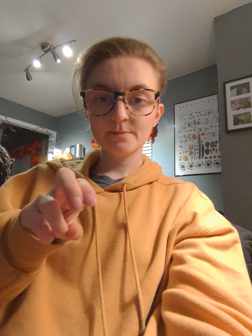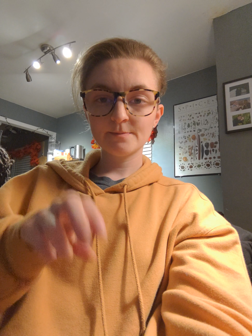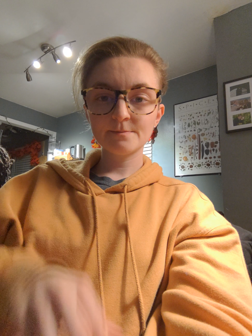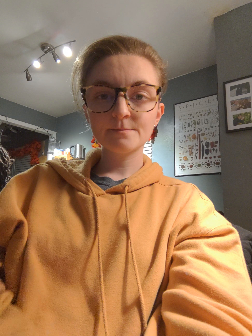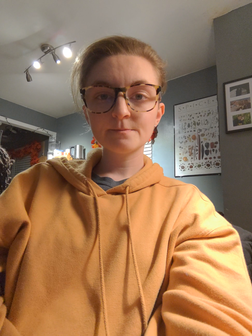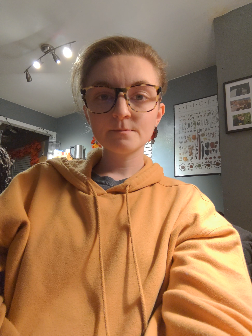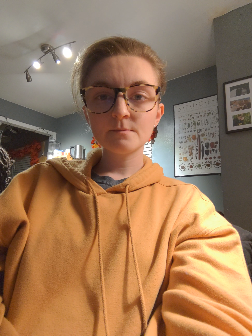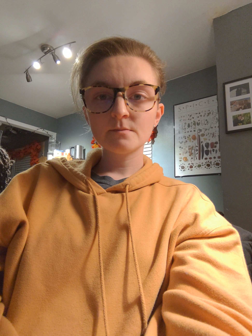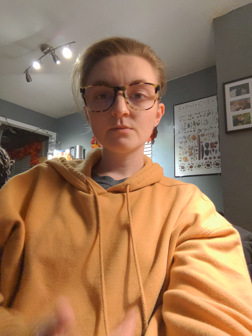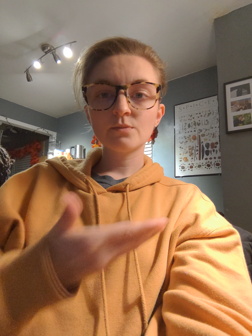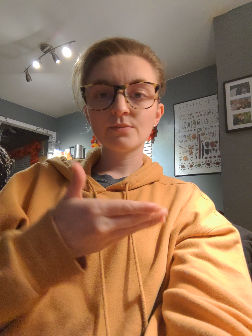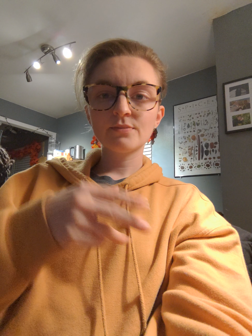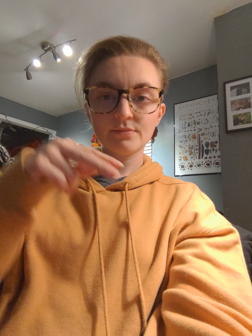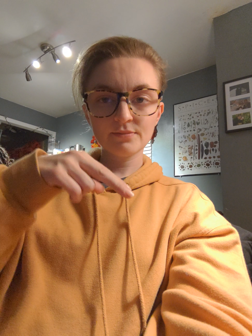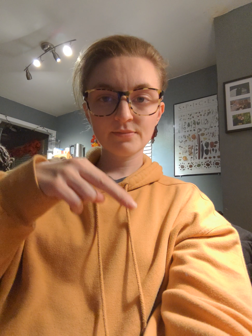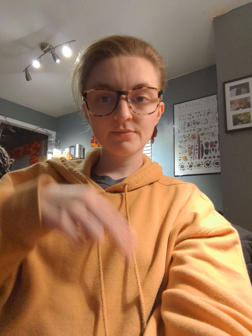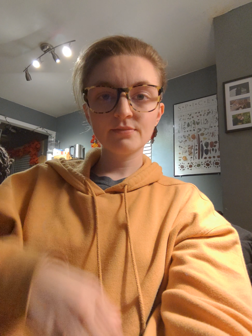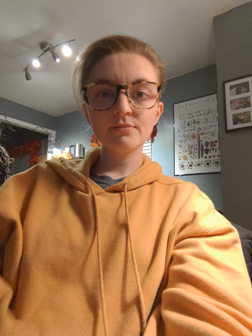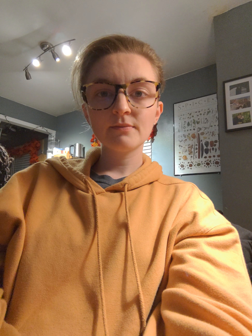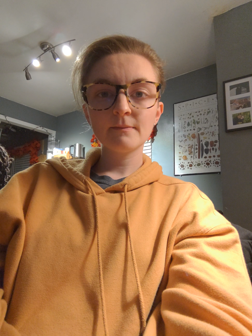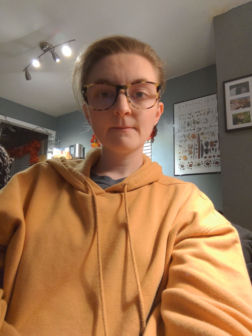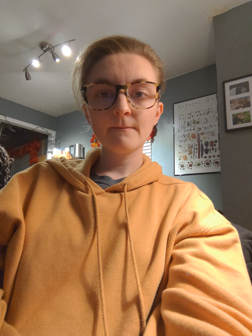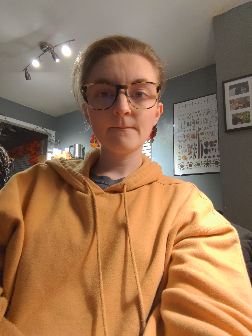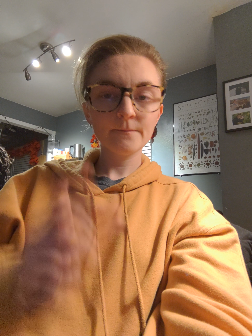babysitter